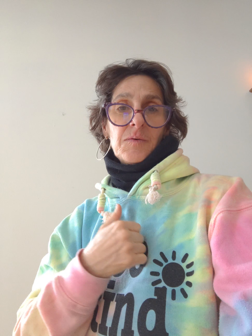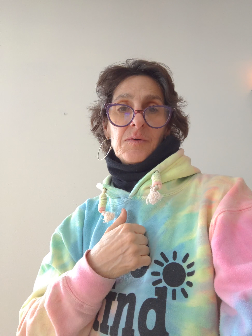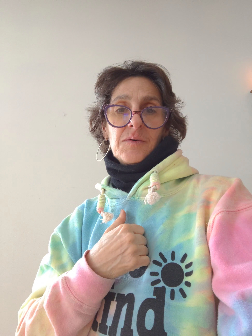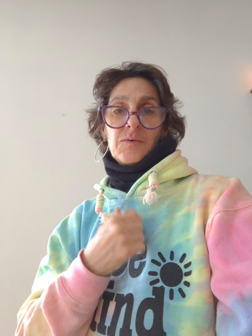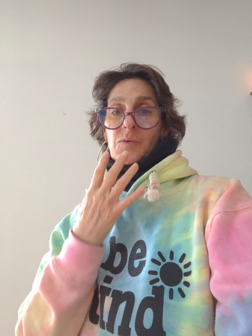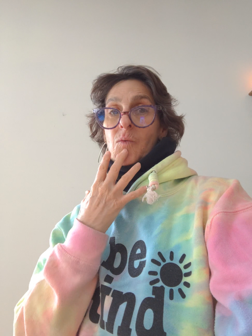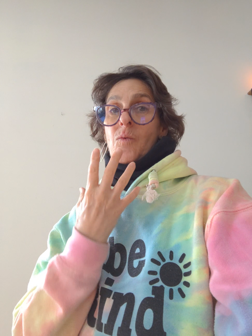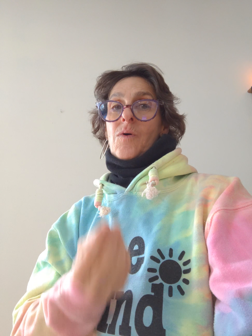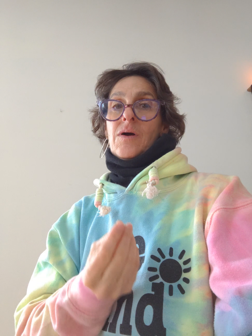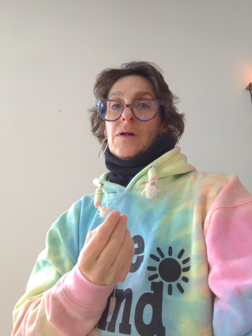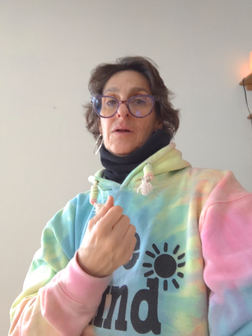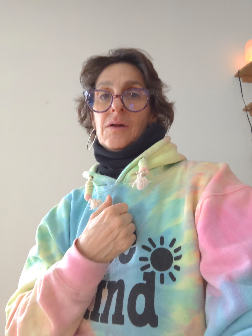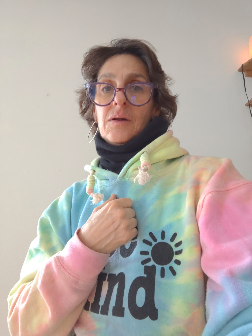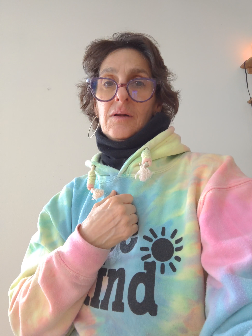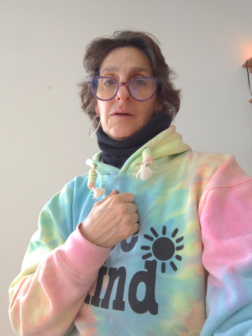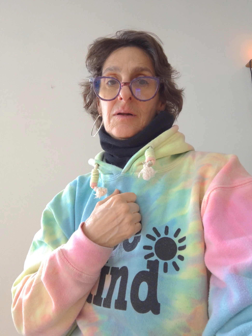wet